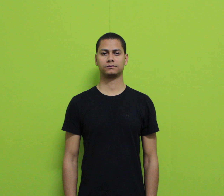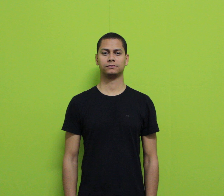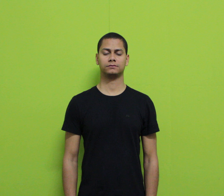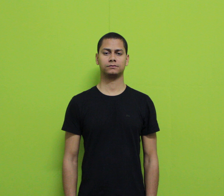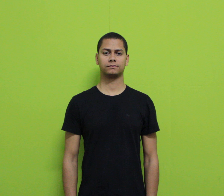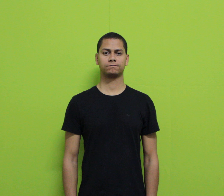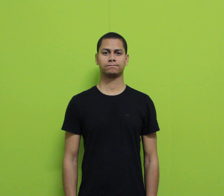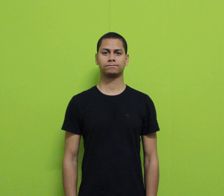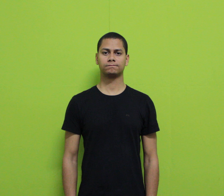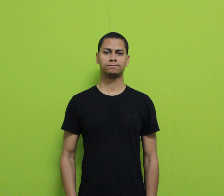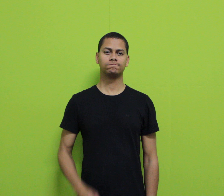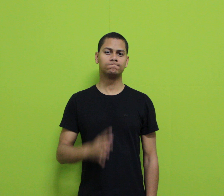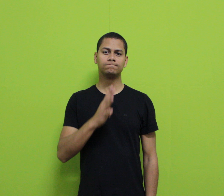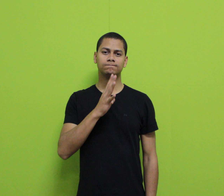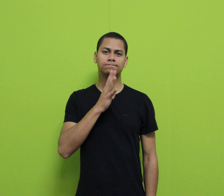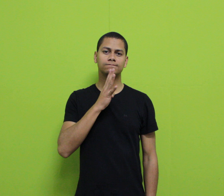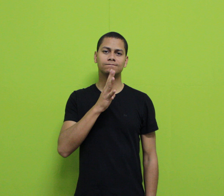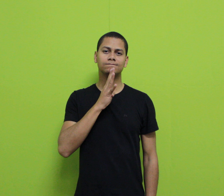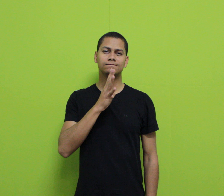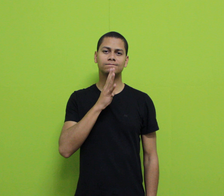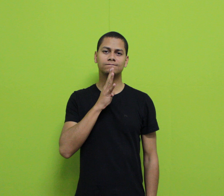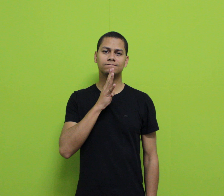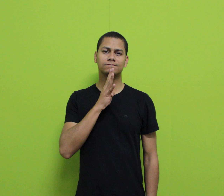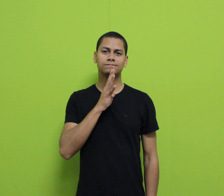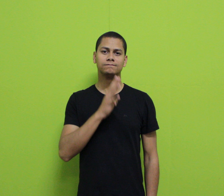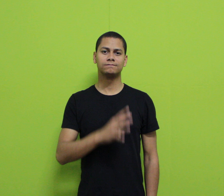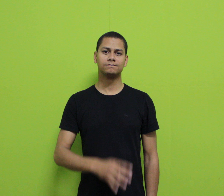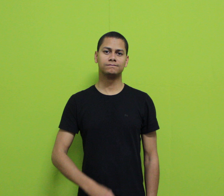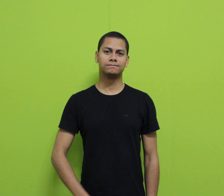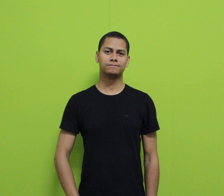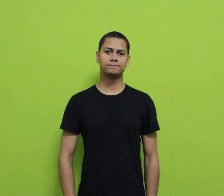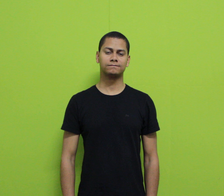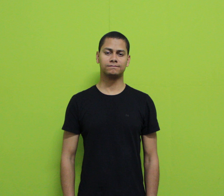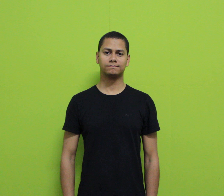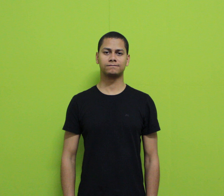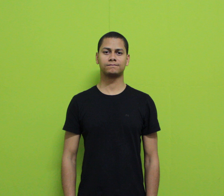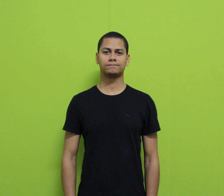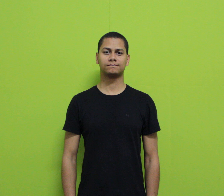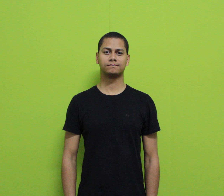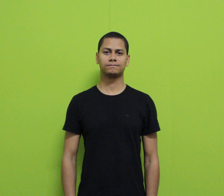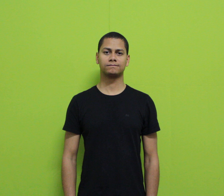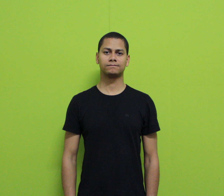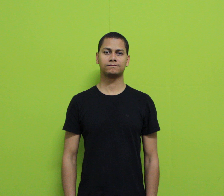conhecer